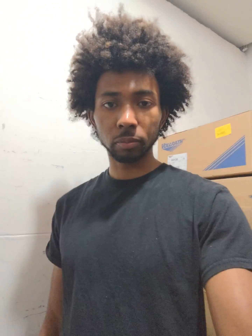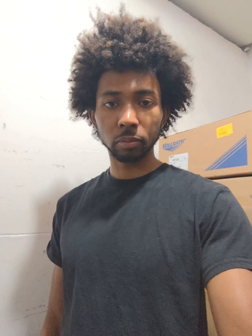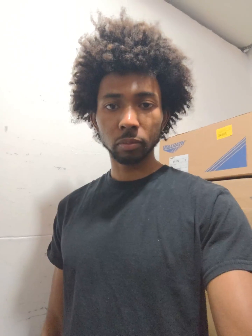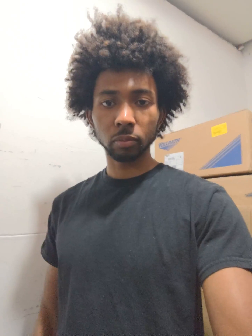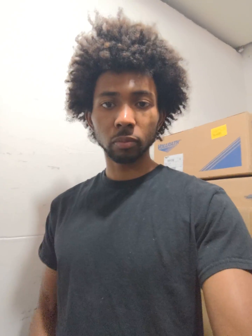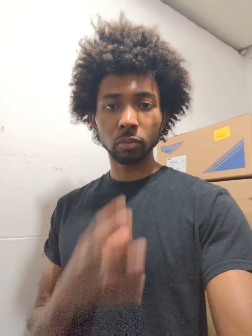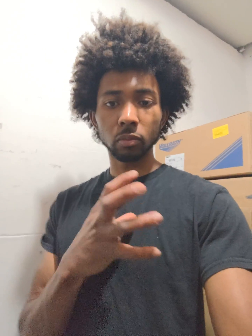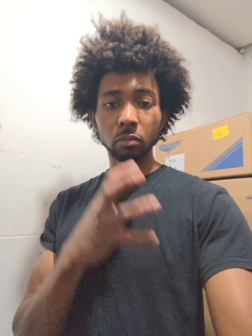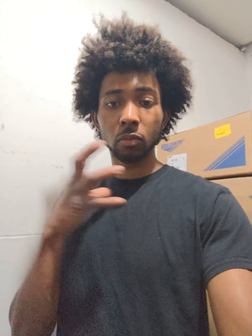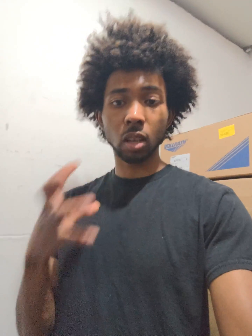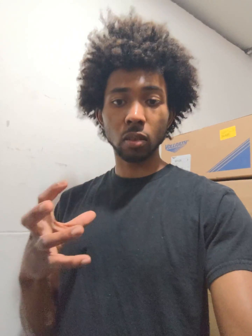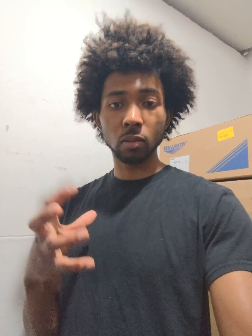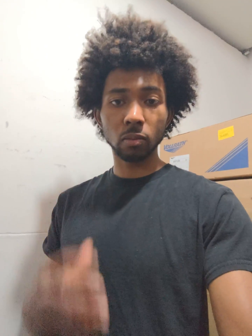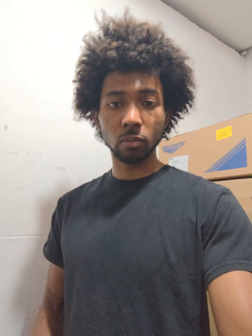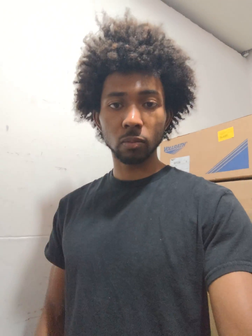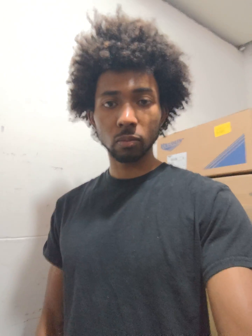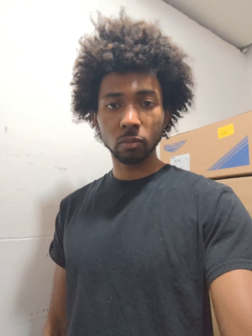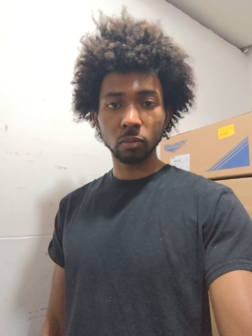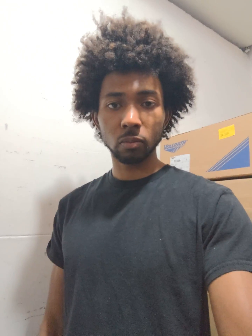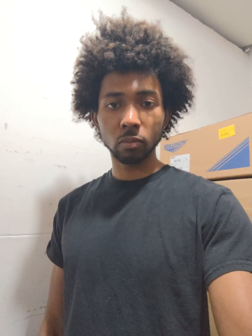much